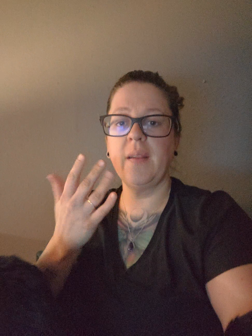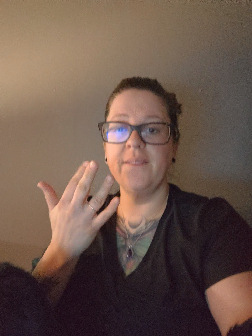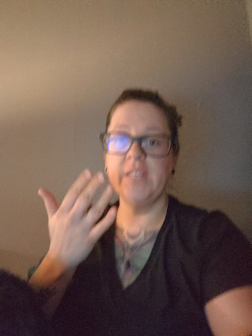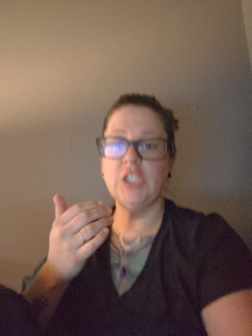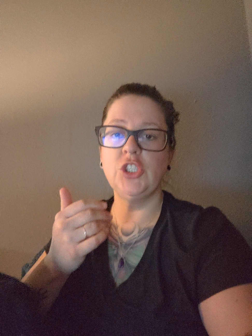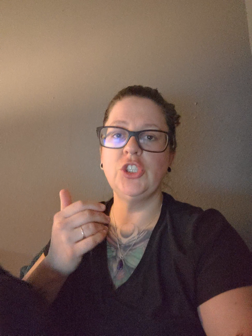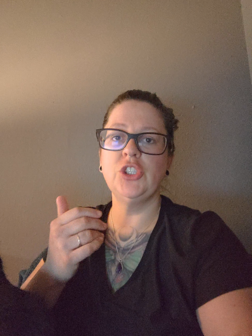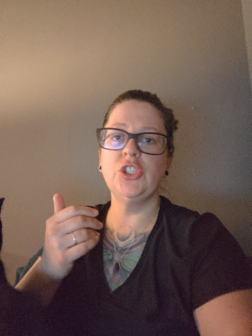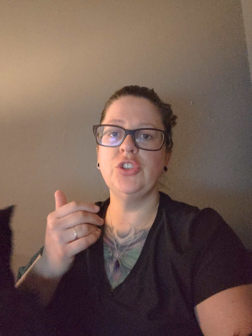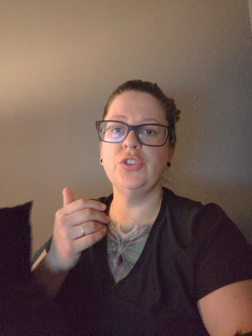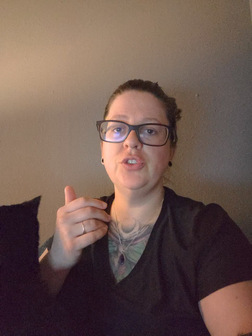finger